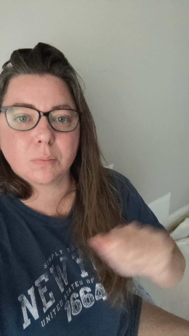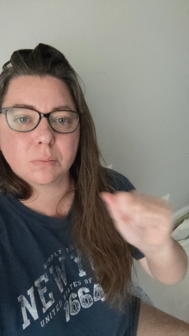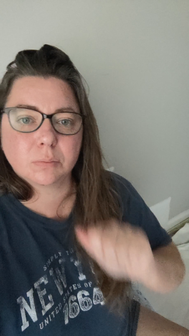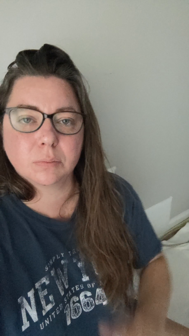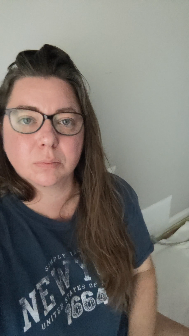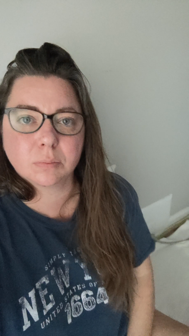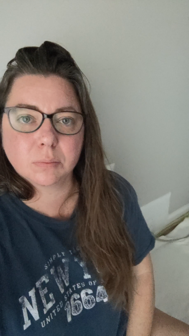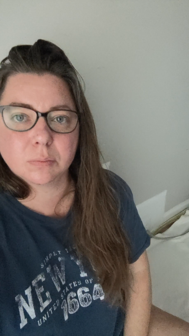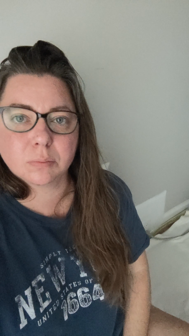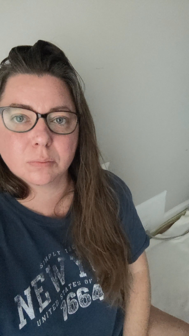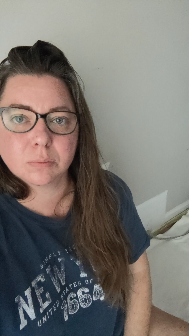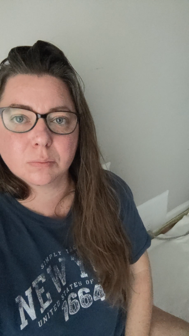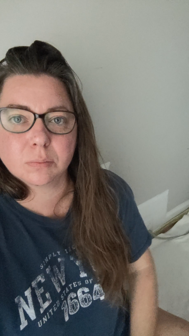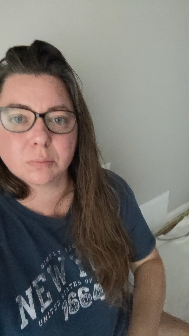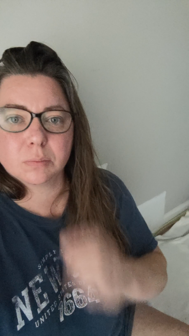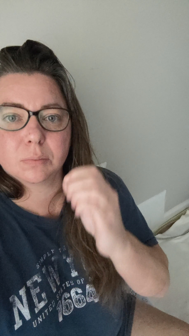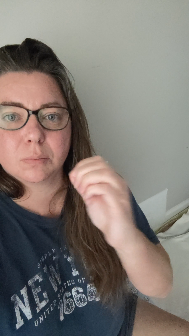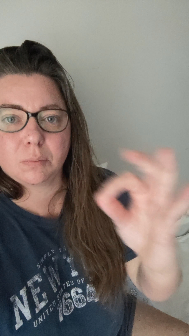off